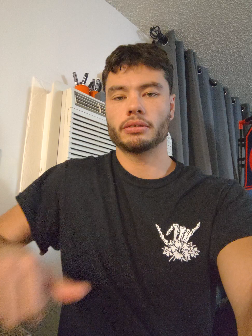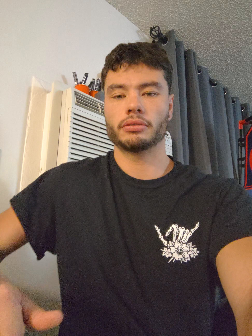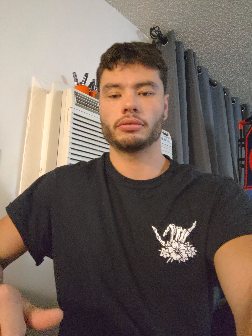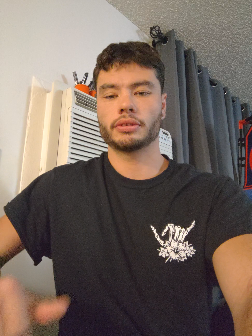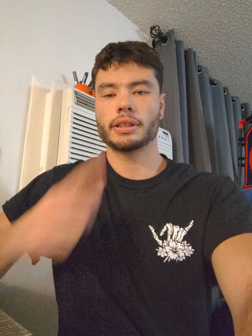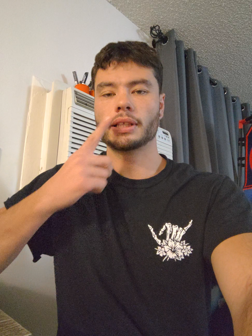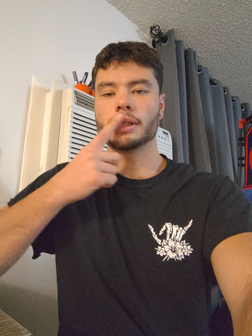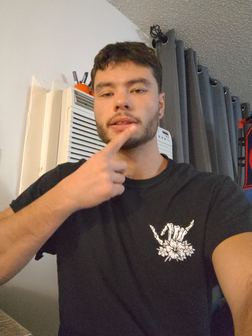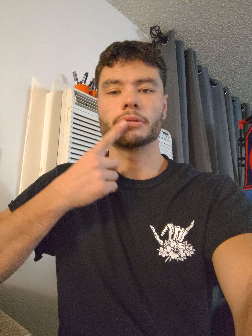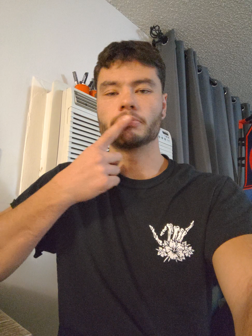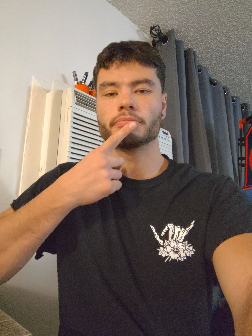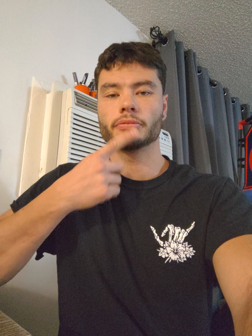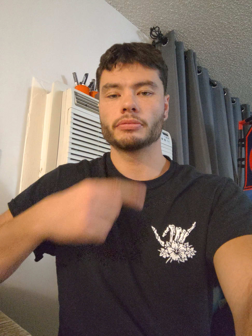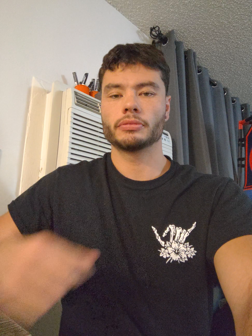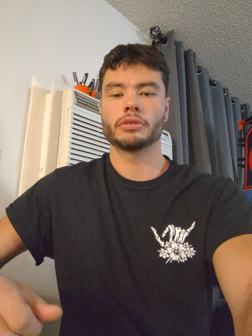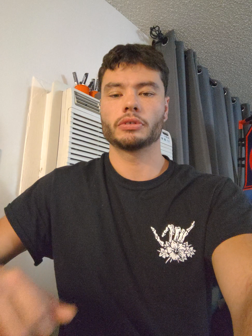lips